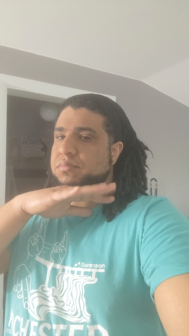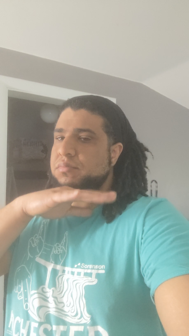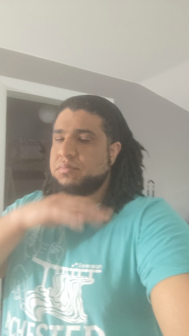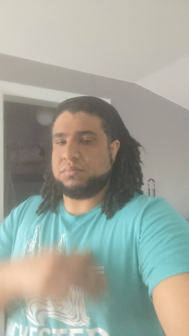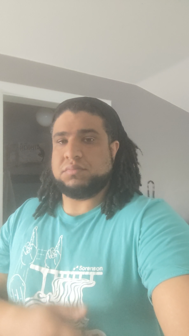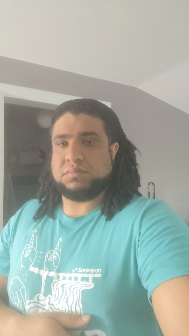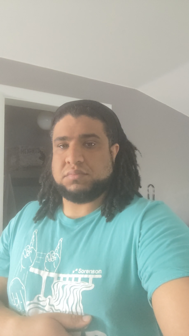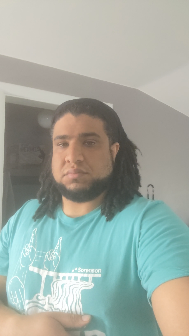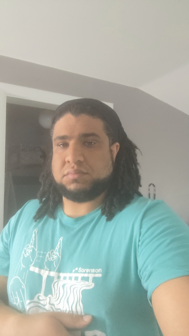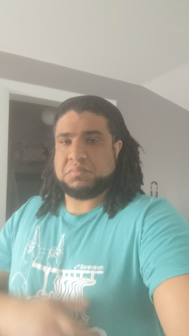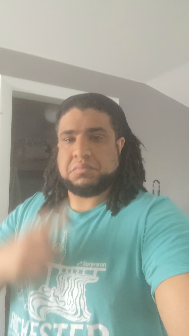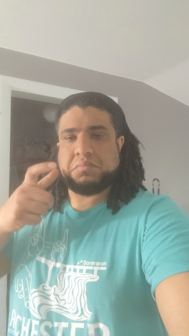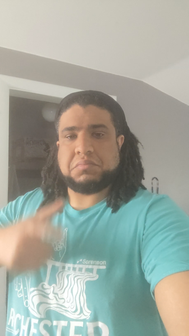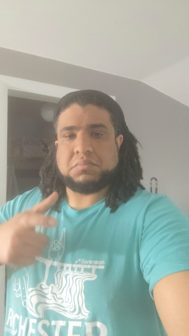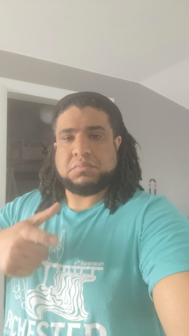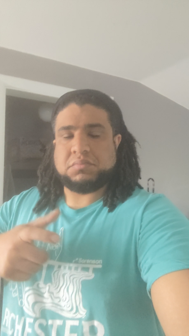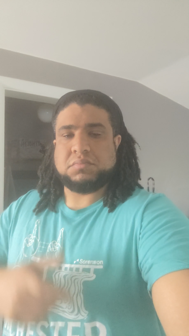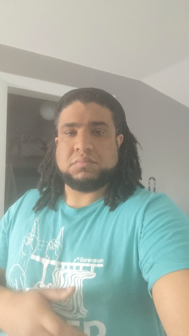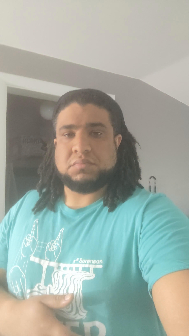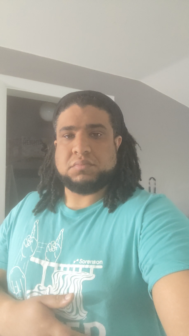plate